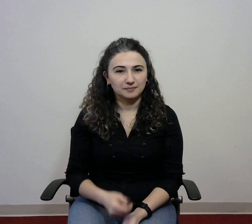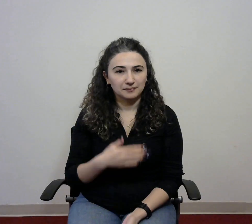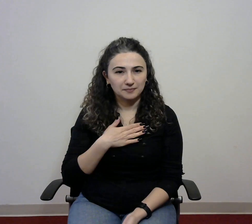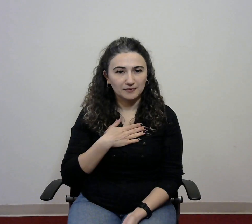mən